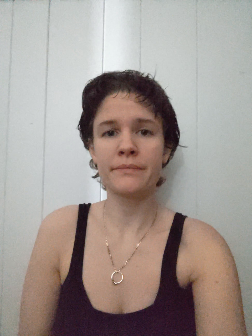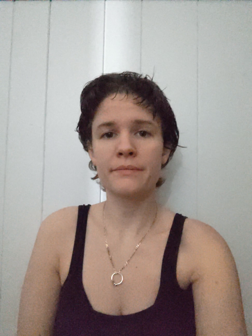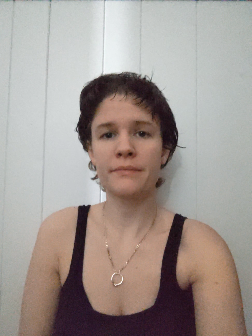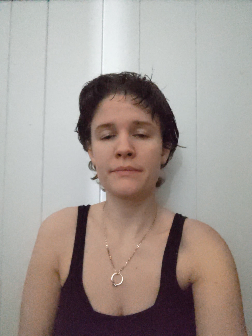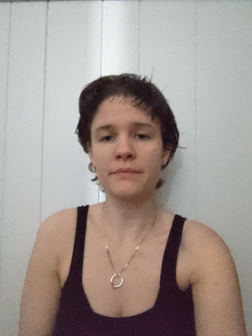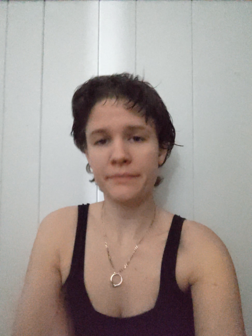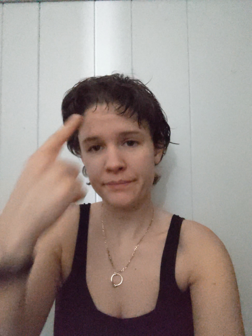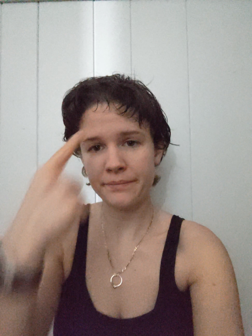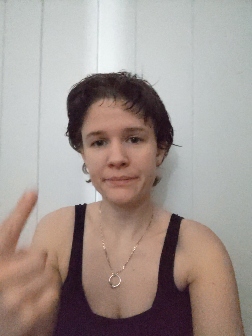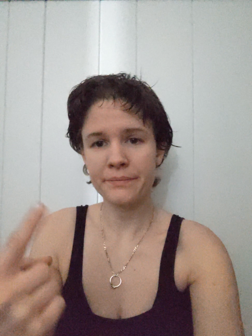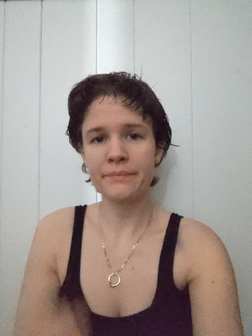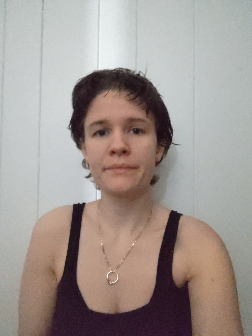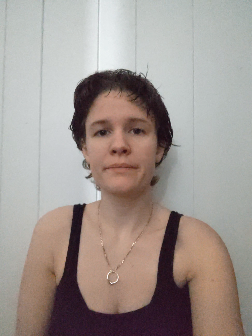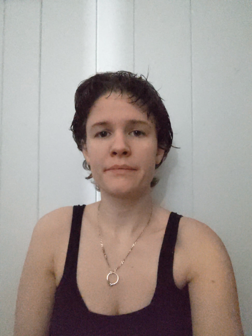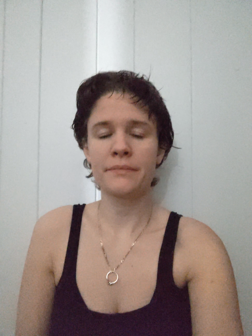penny